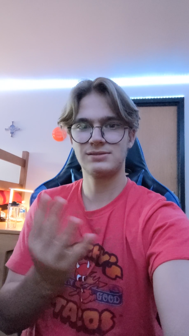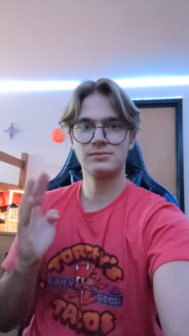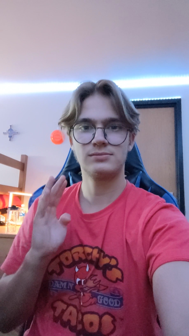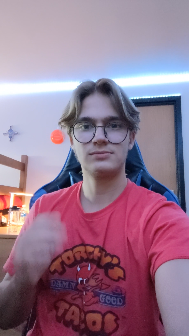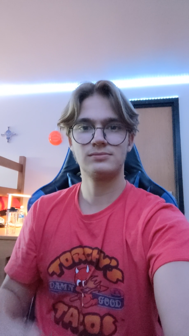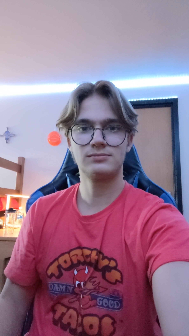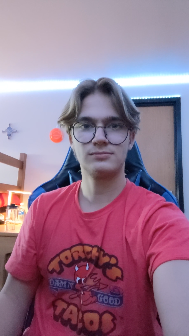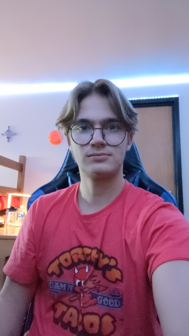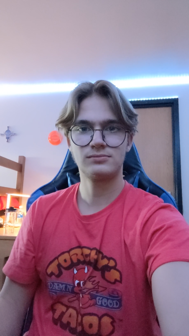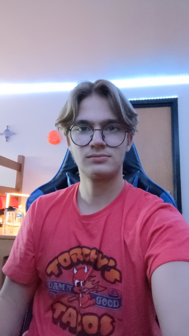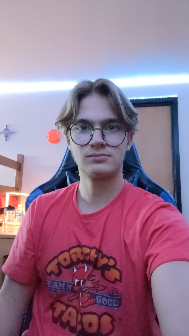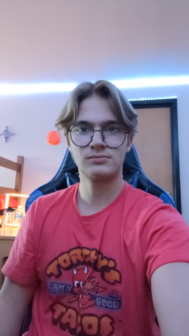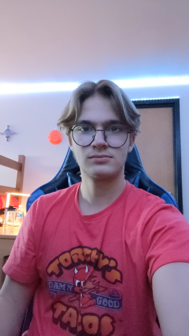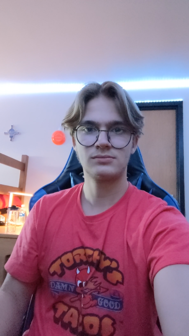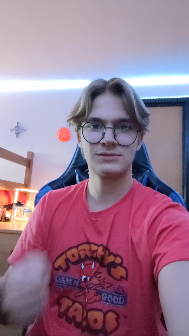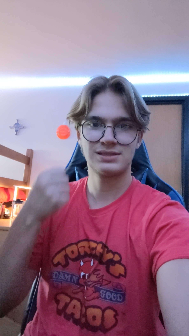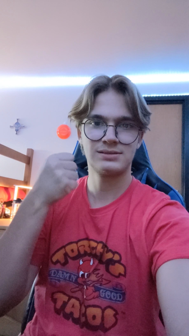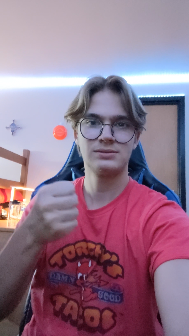hit